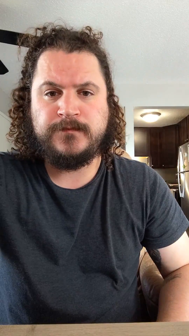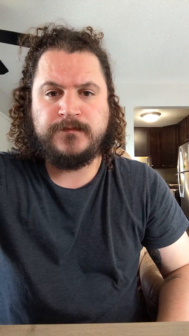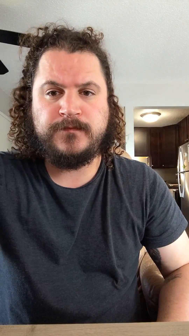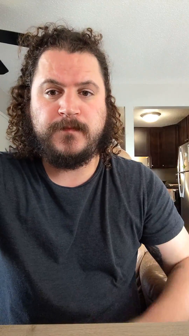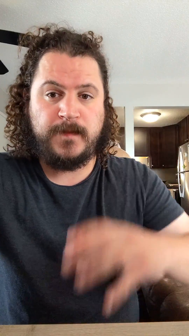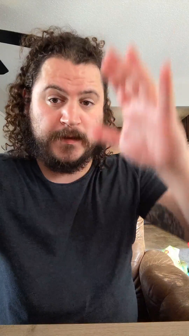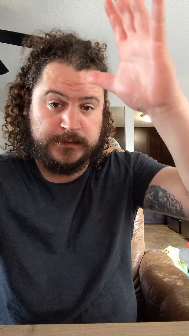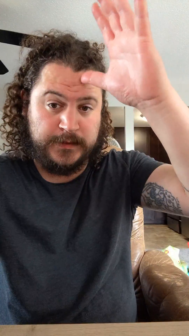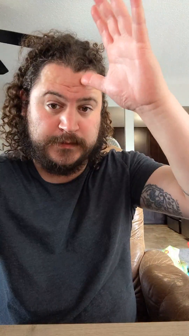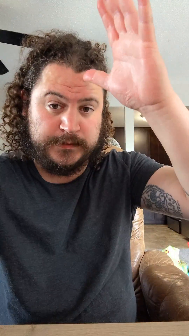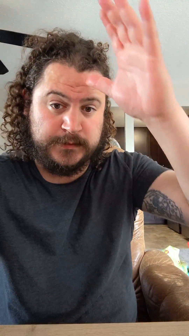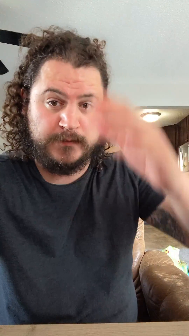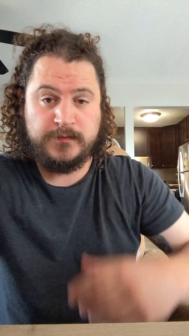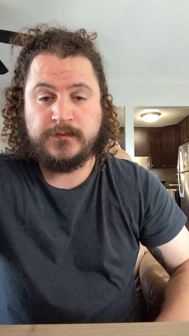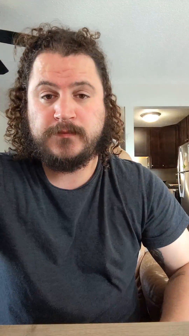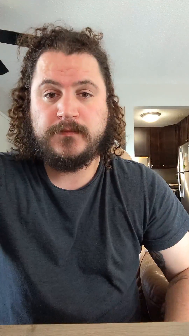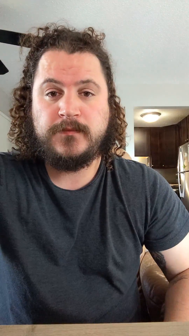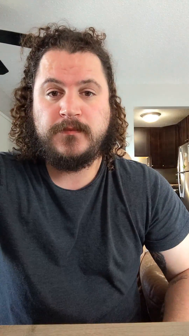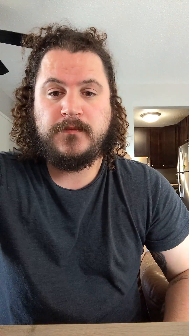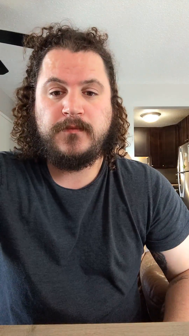daddy